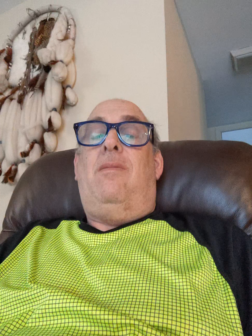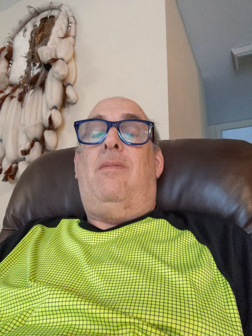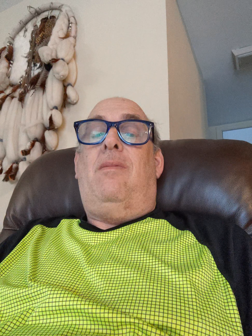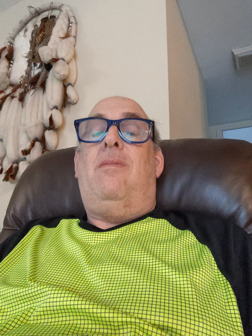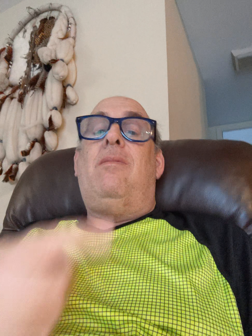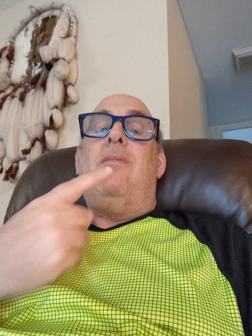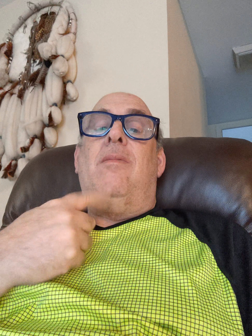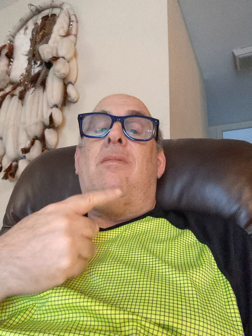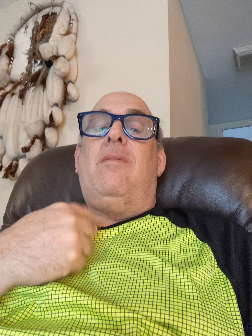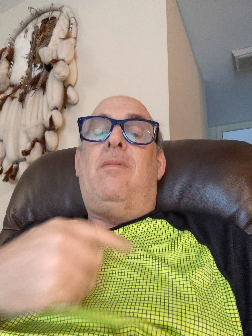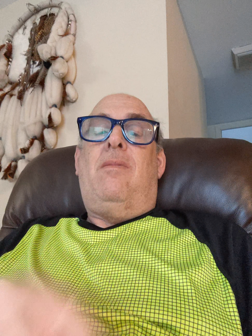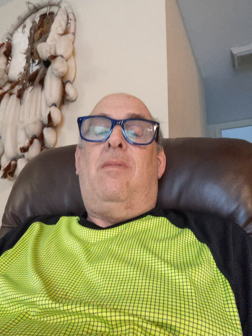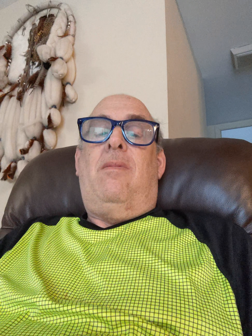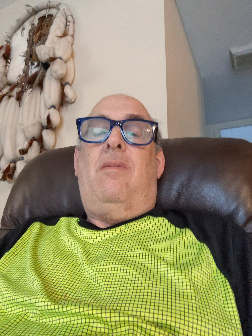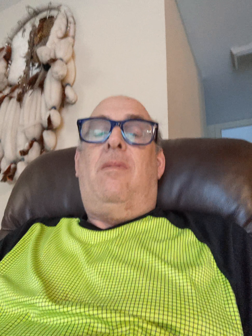red